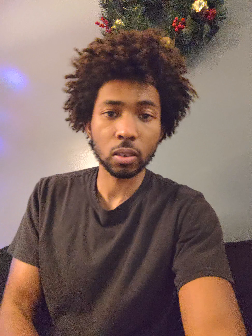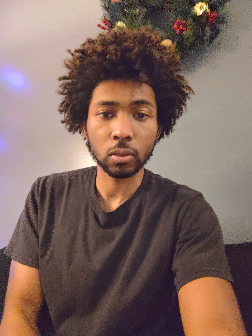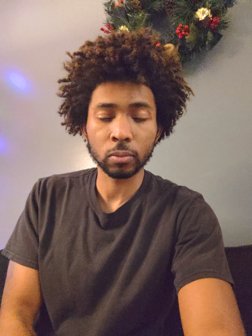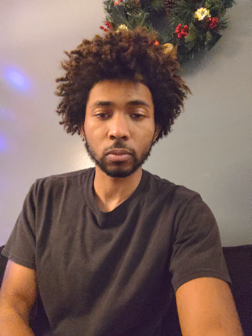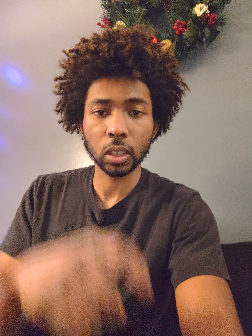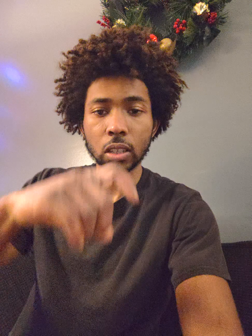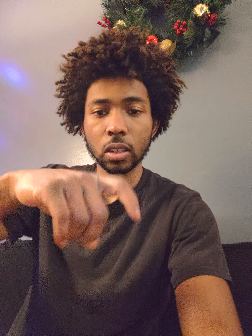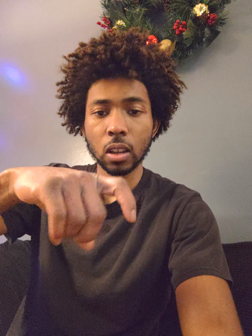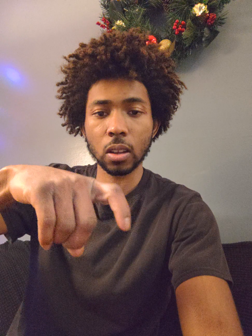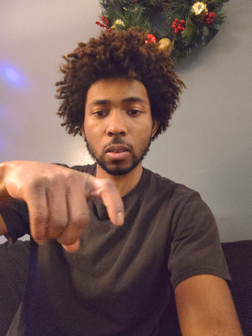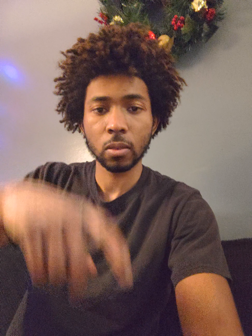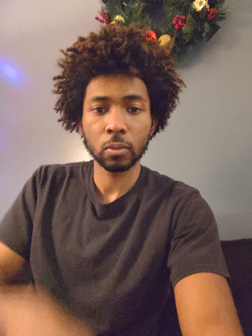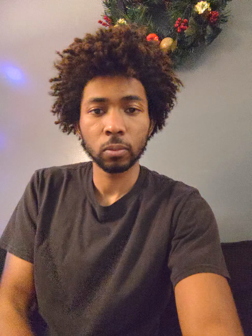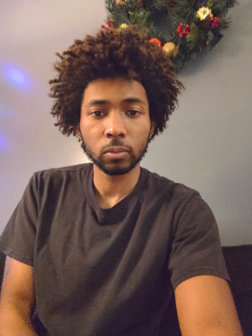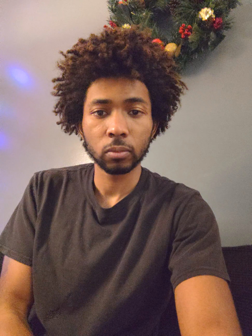time